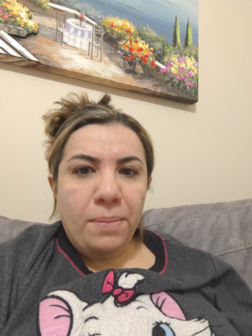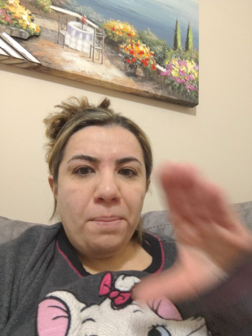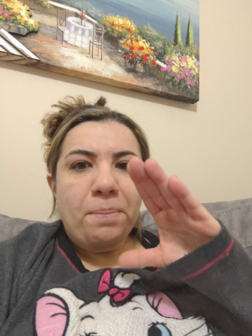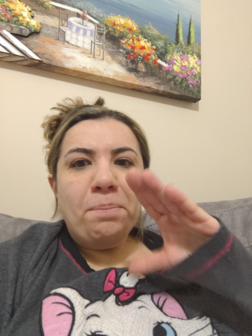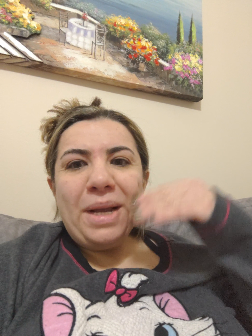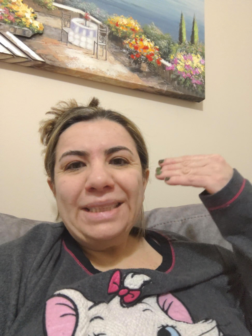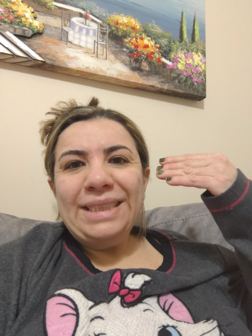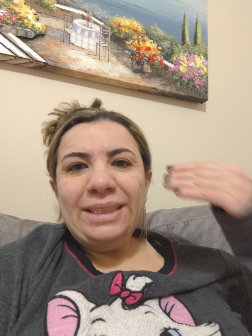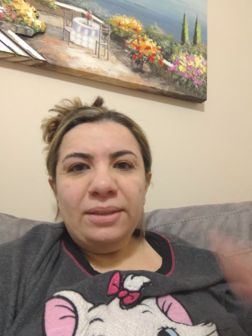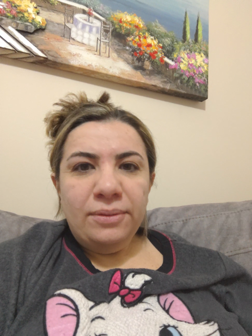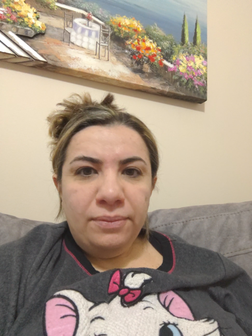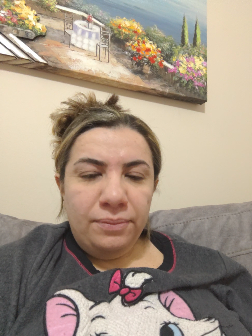smile